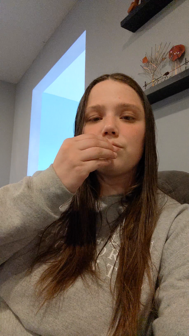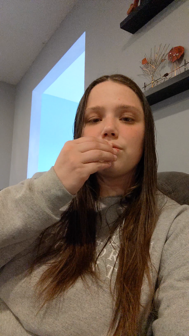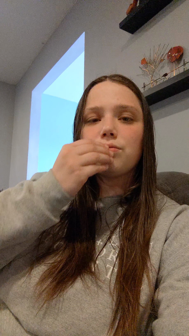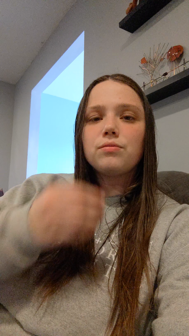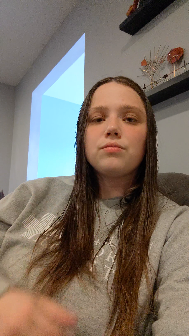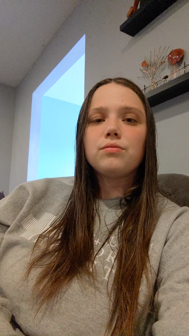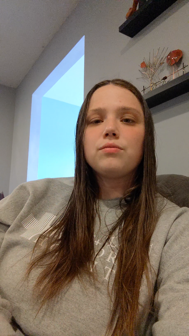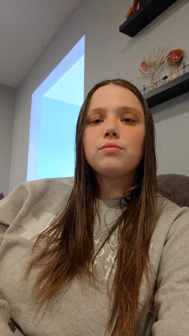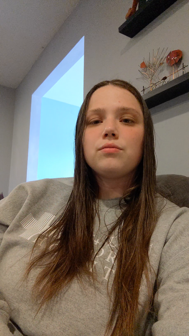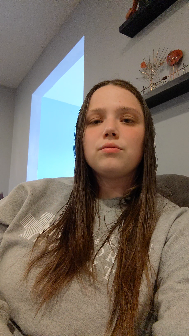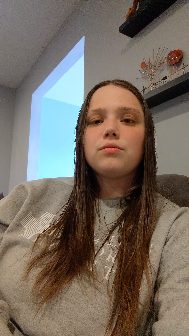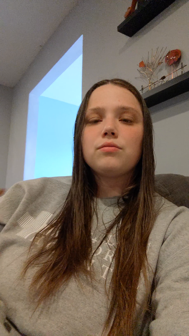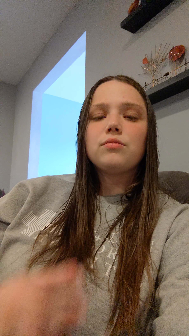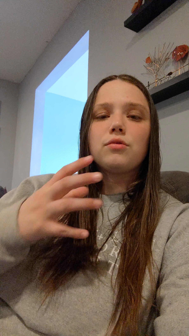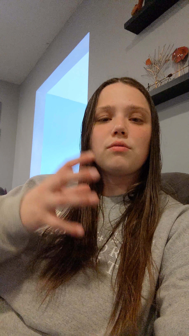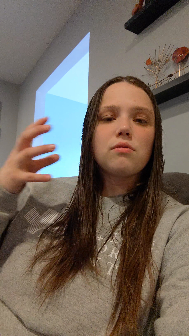a lot